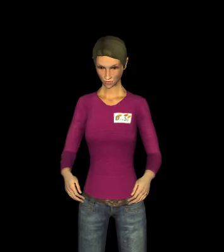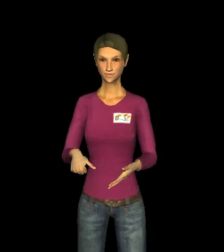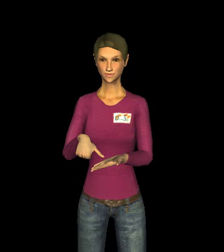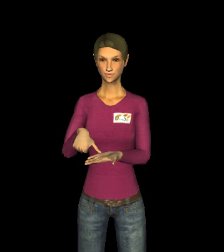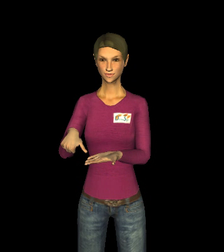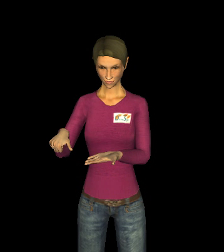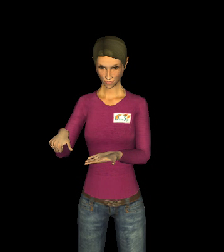يدفع